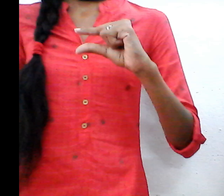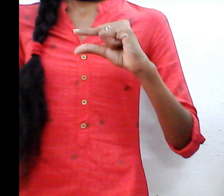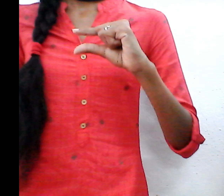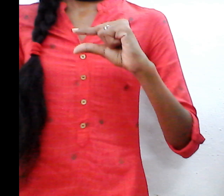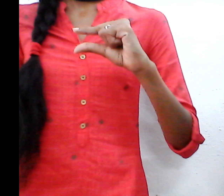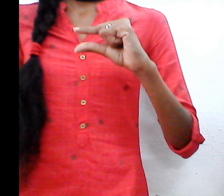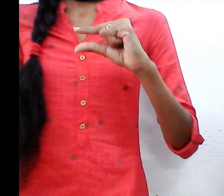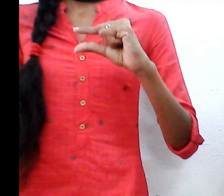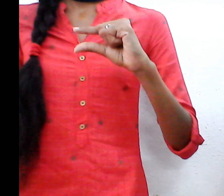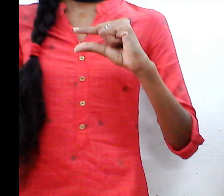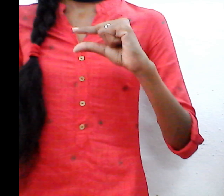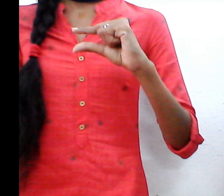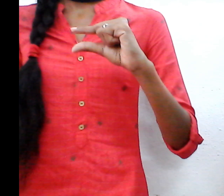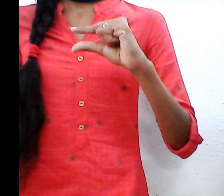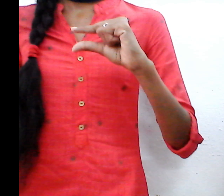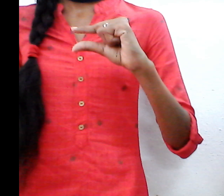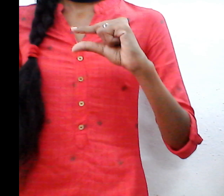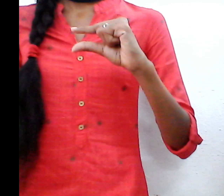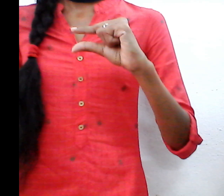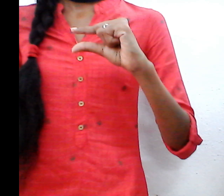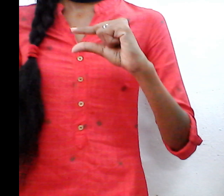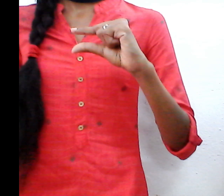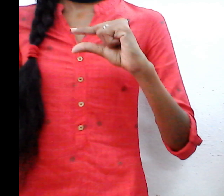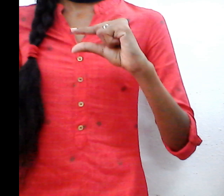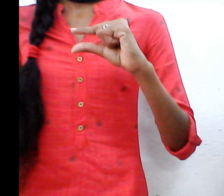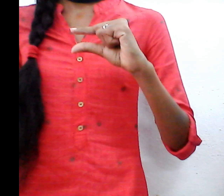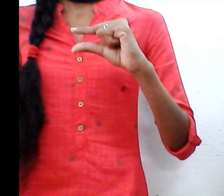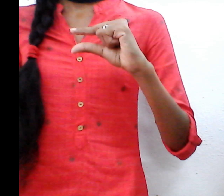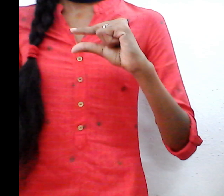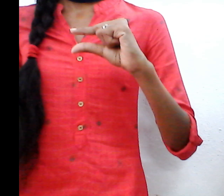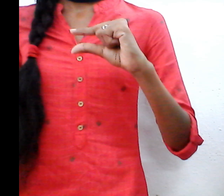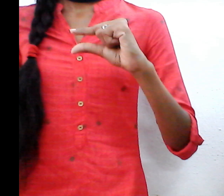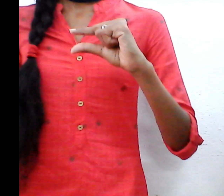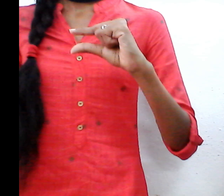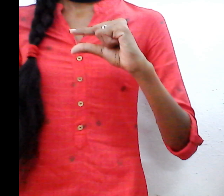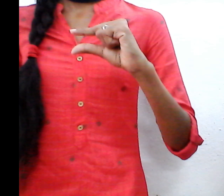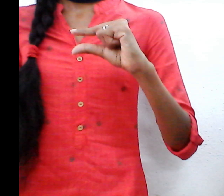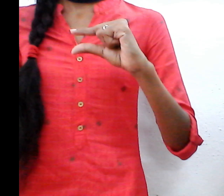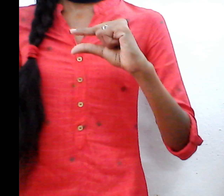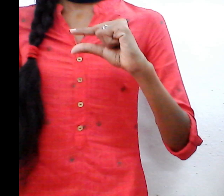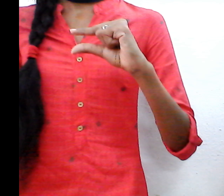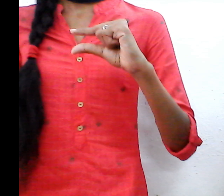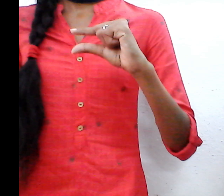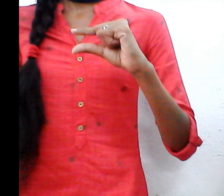ഉ